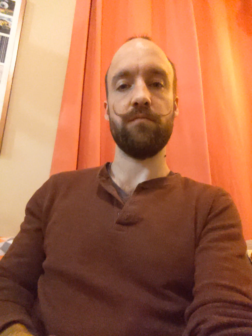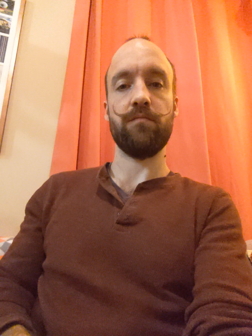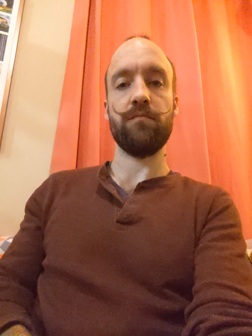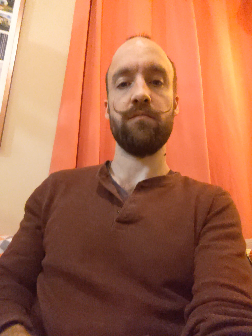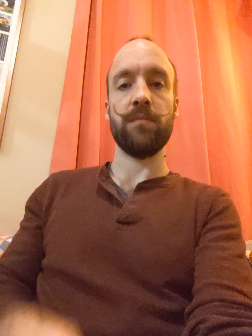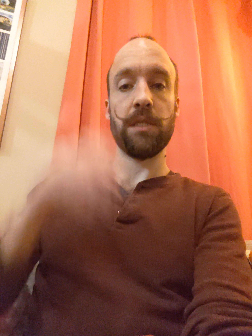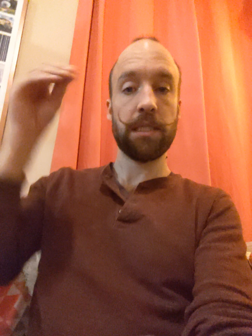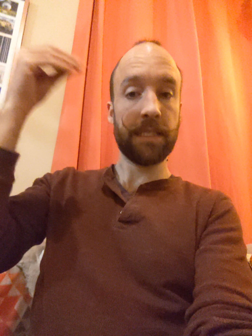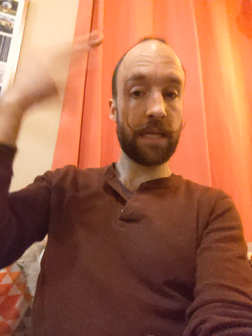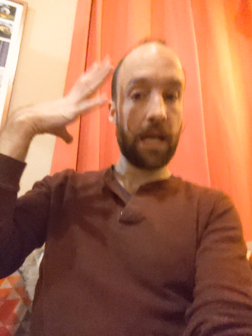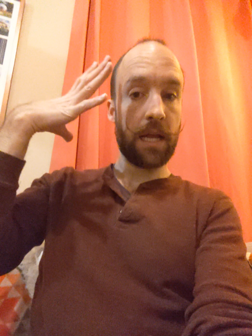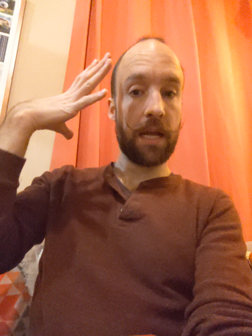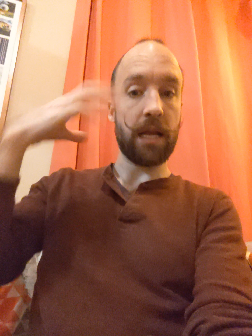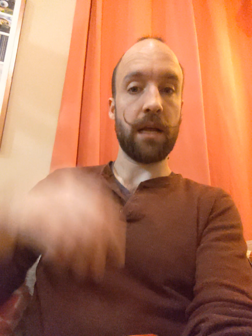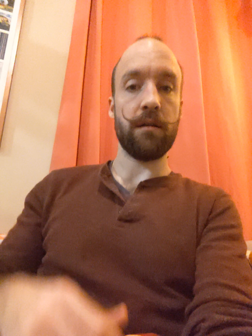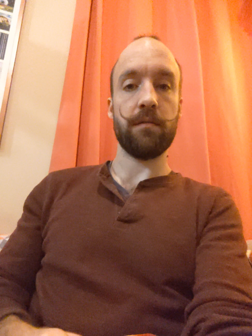sun